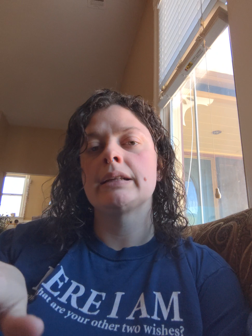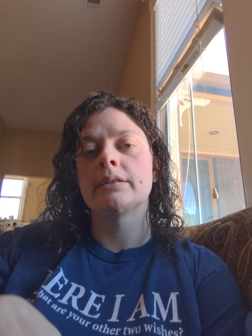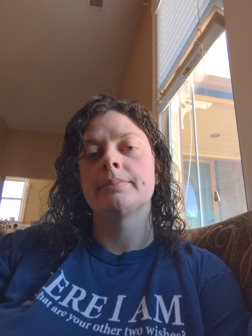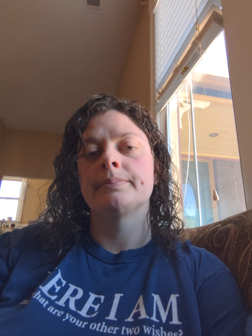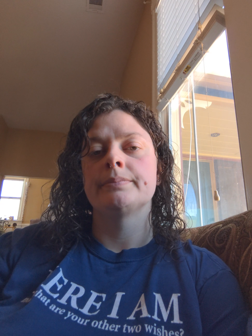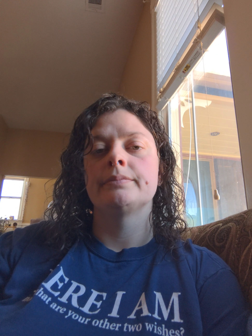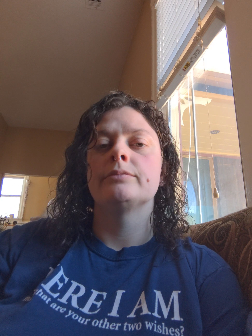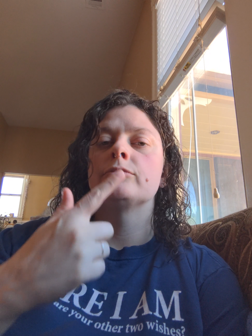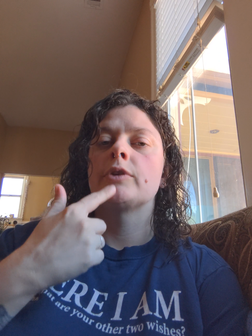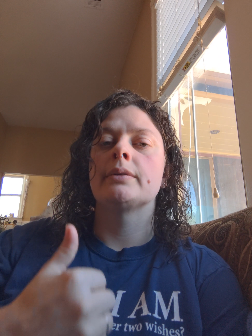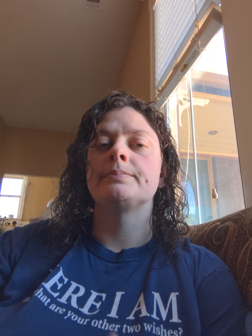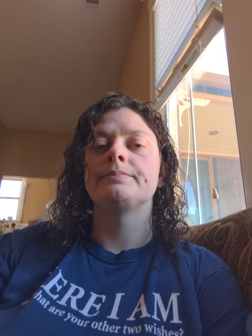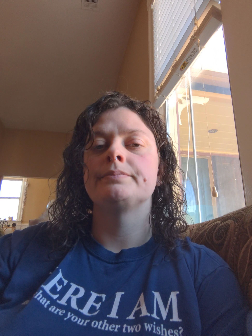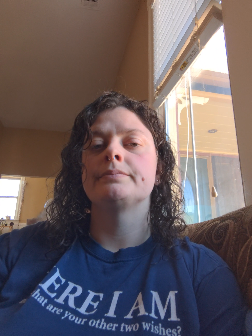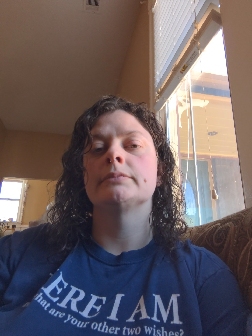red